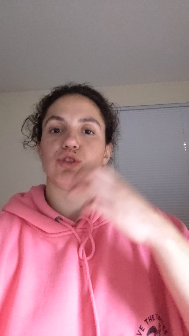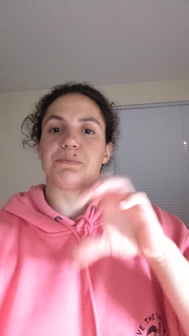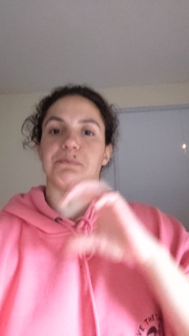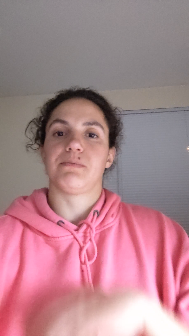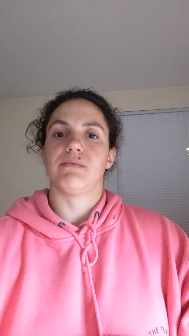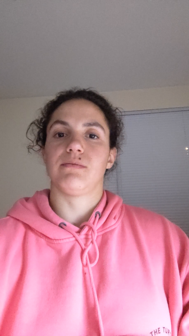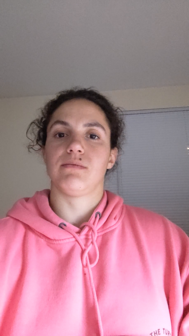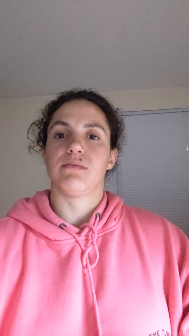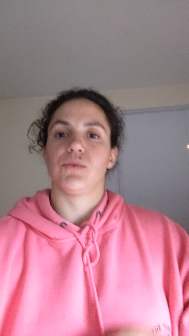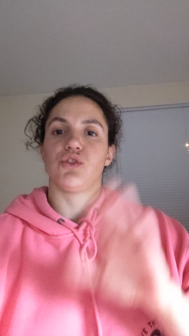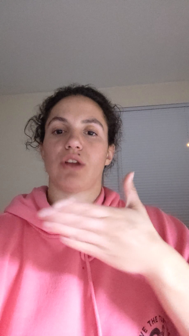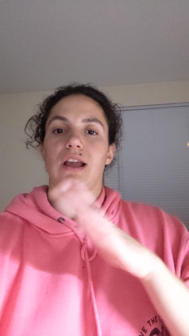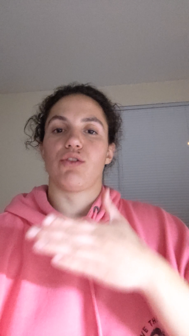share